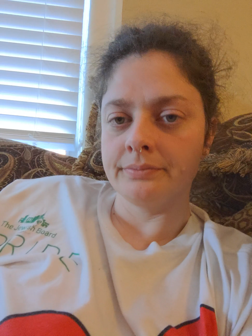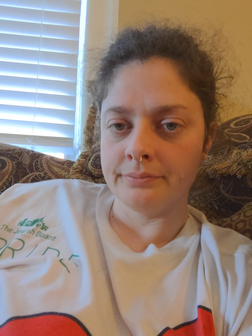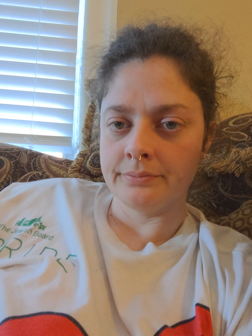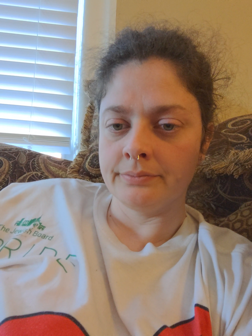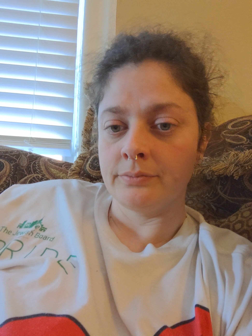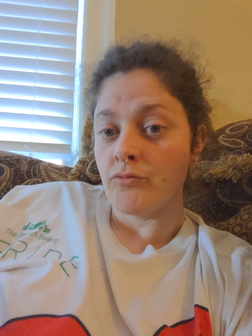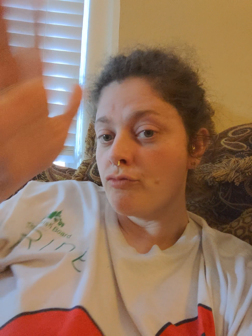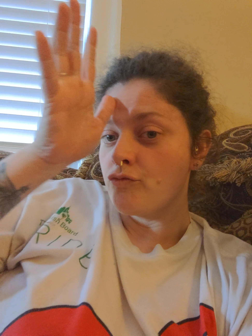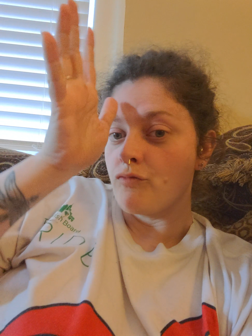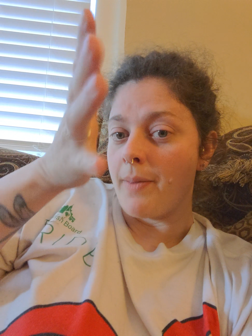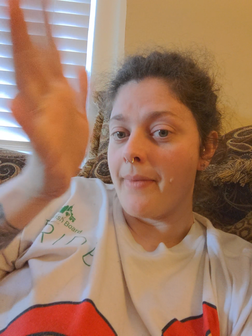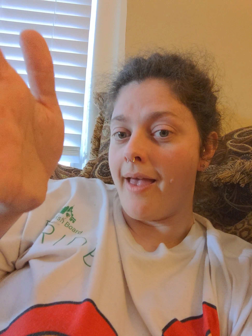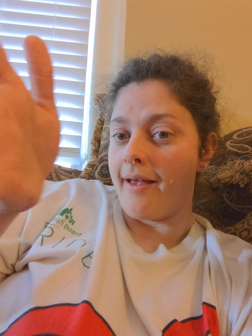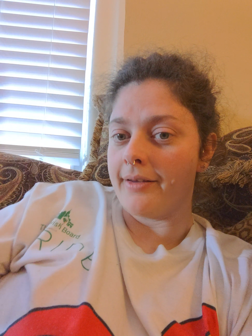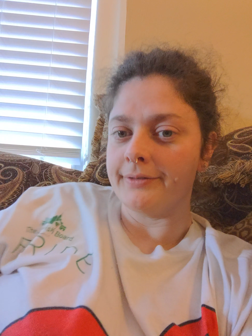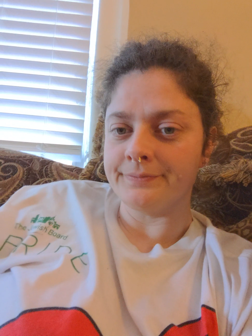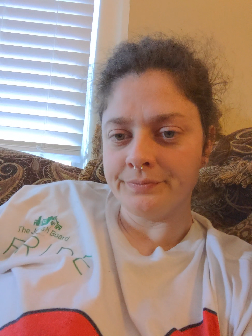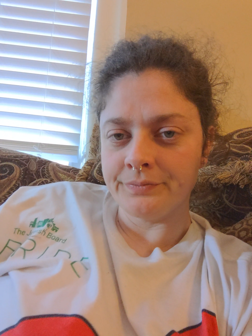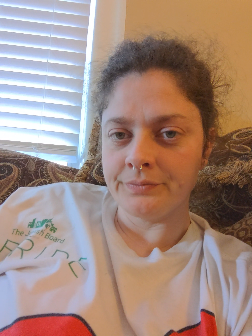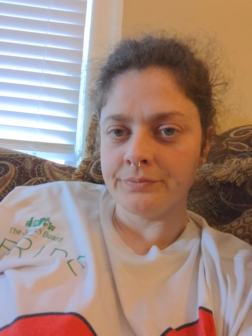grandpa